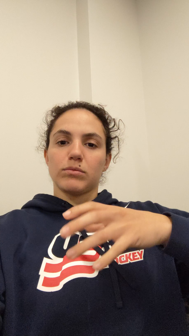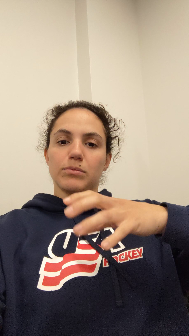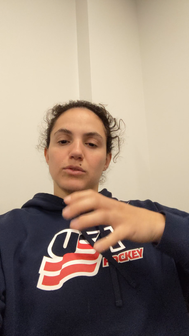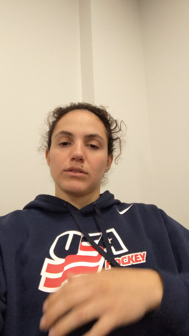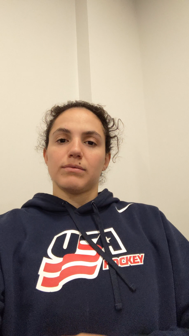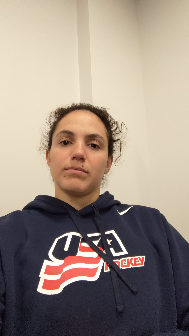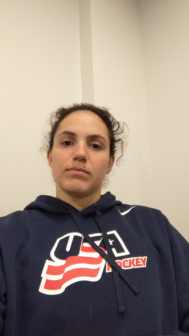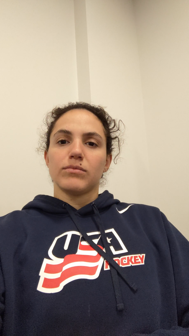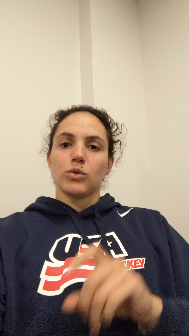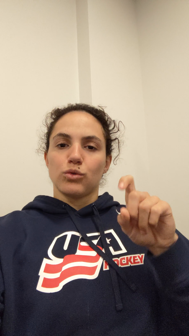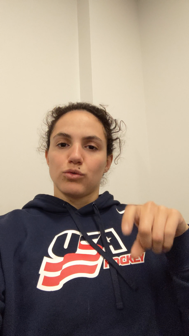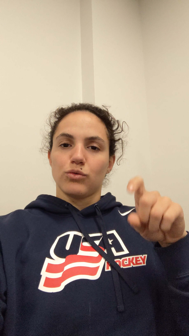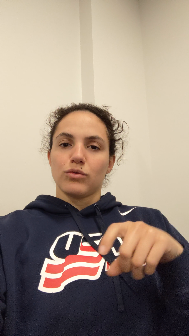should